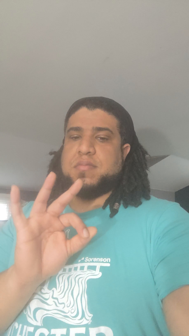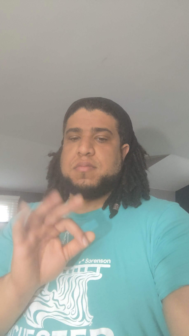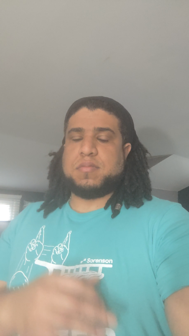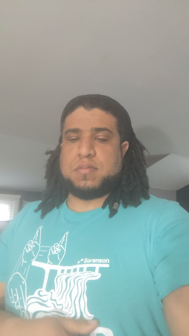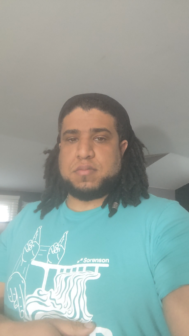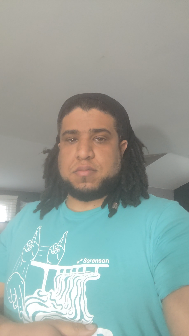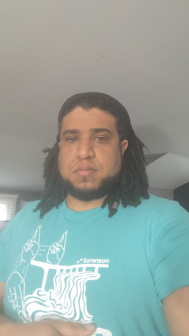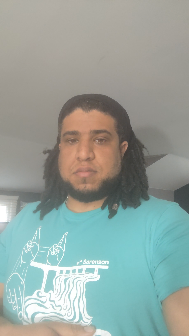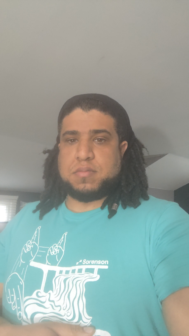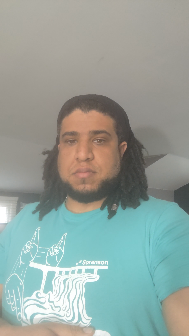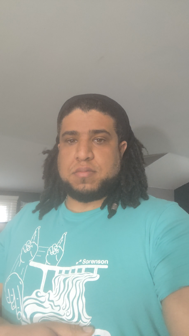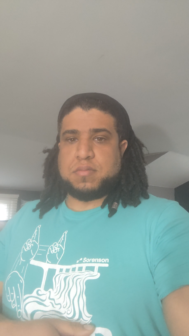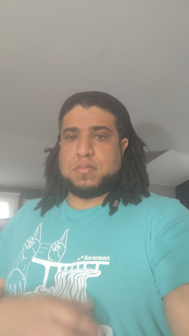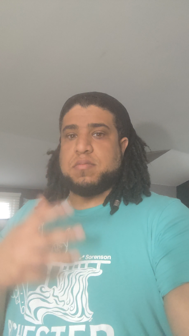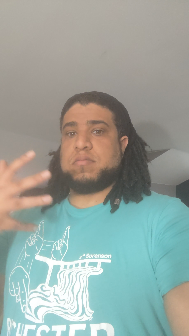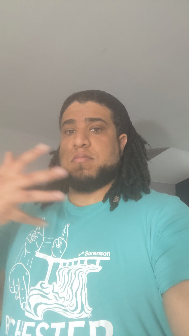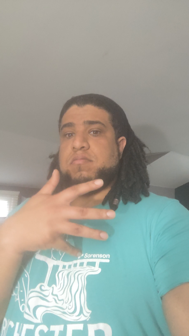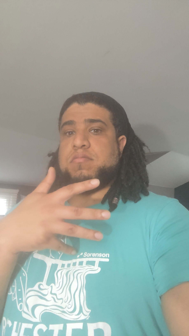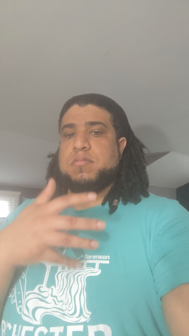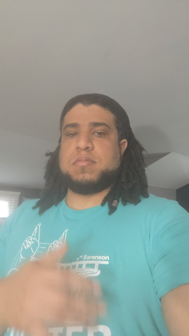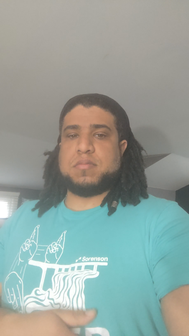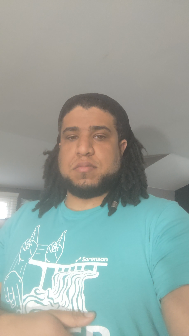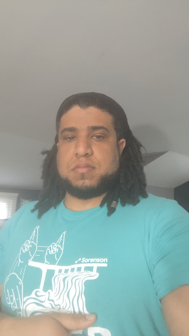scared